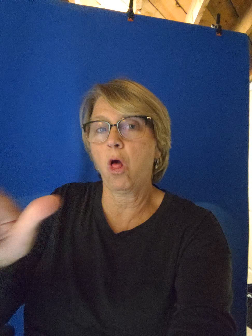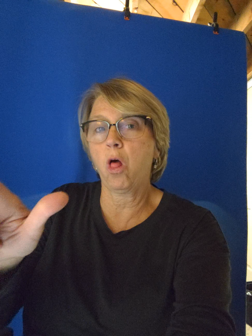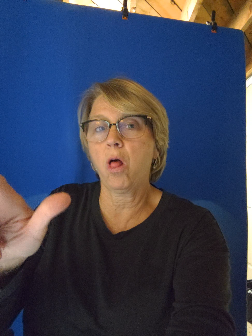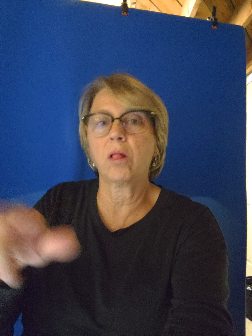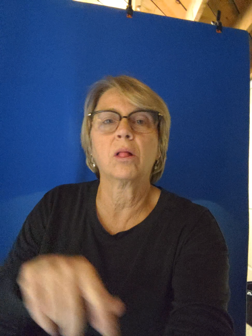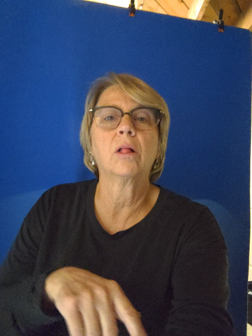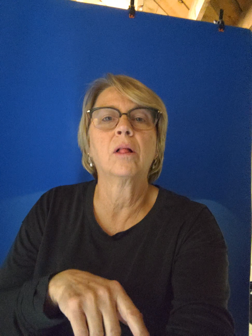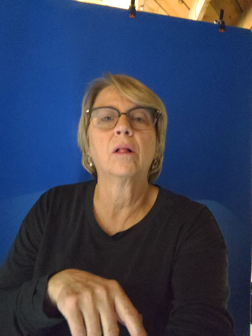all